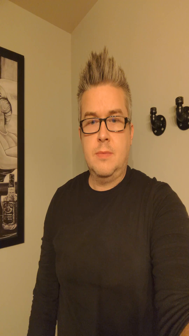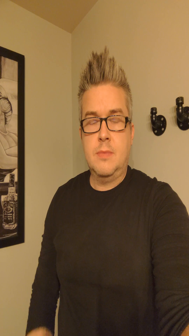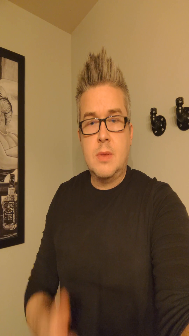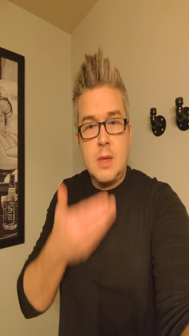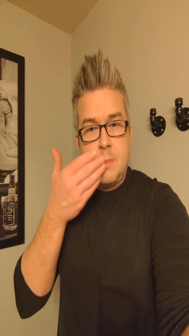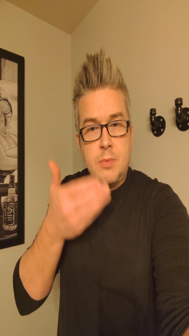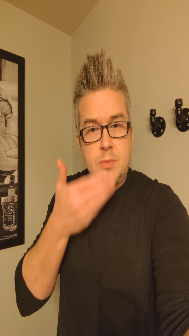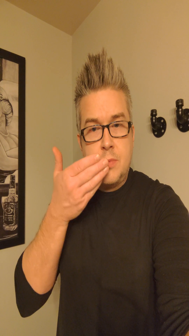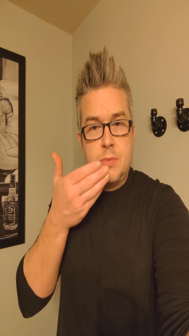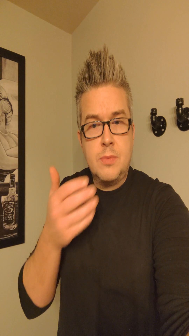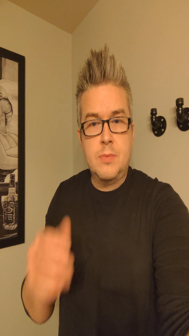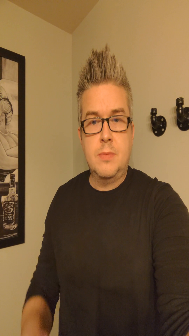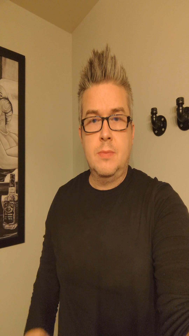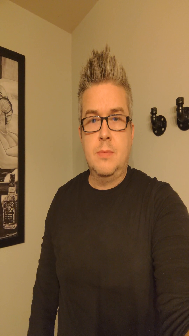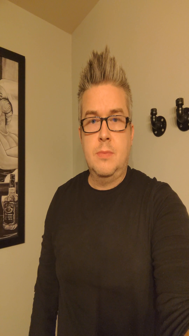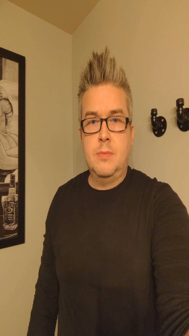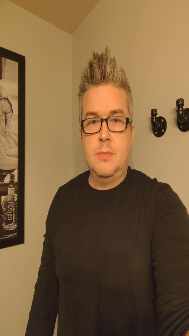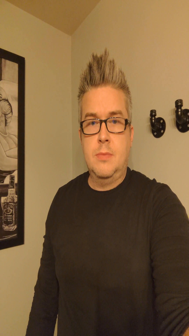cereal